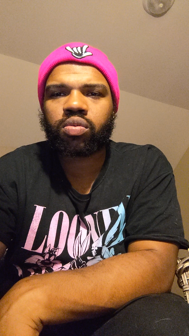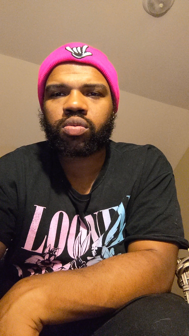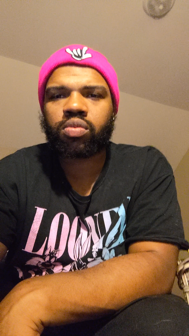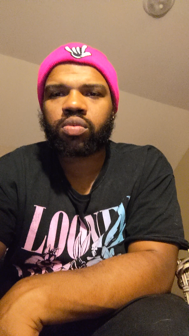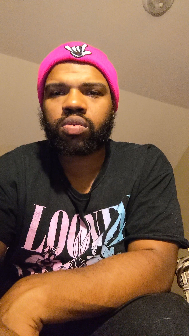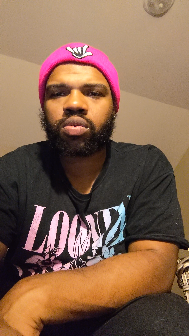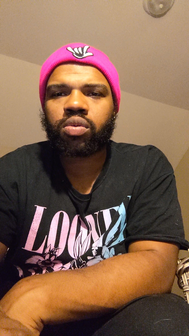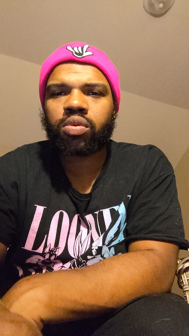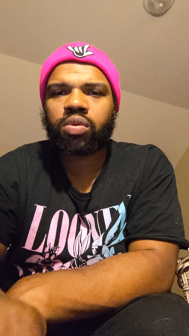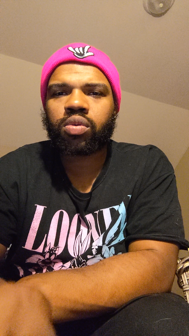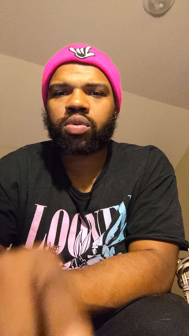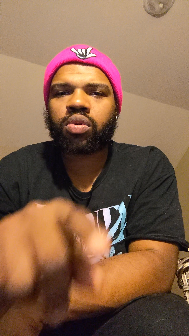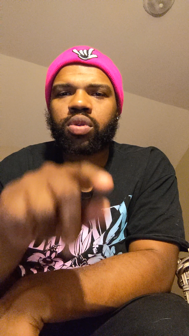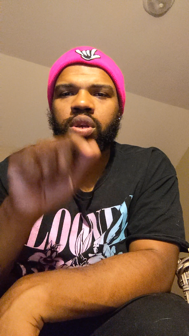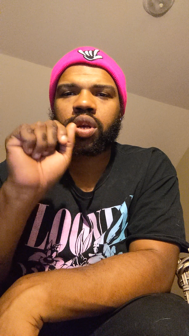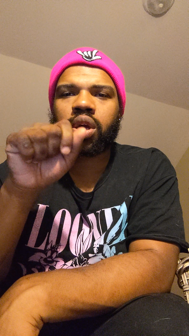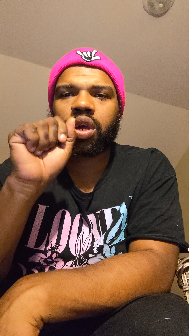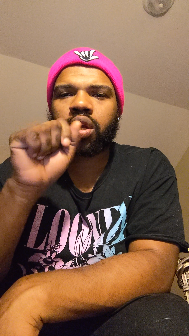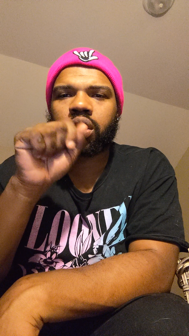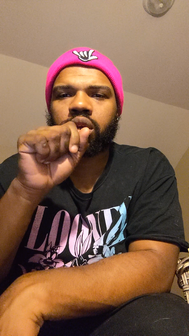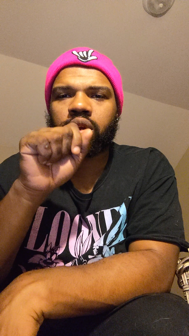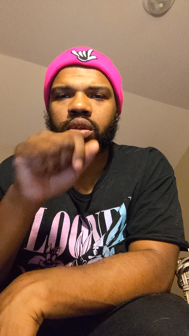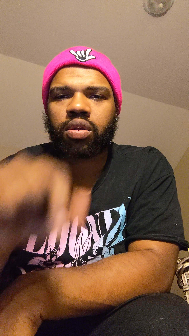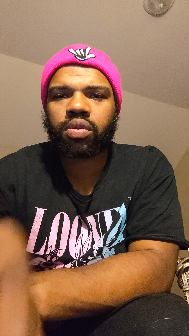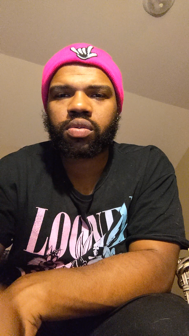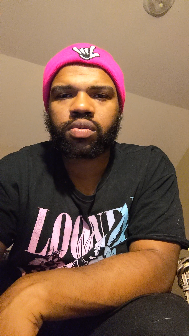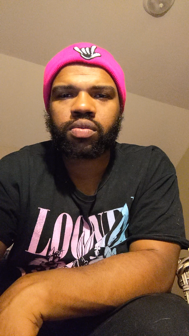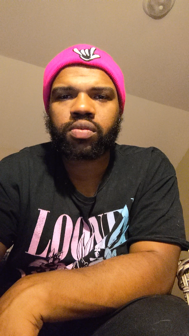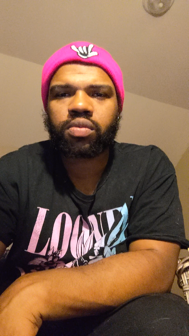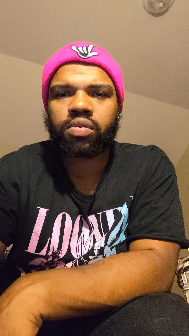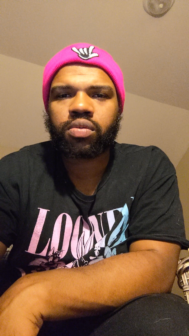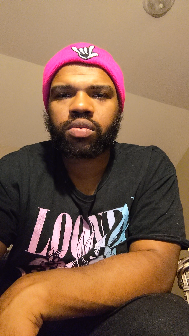knock